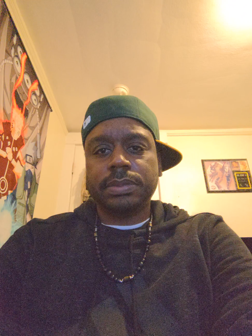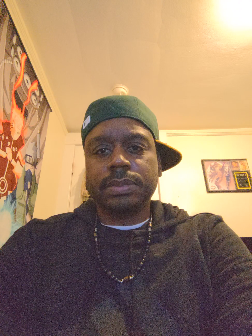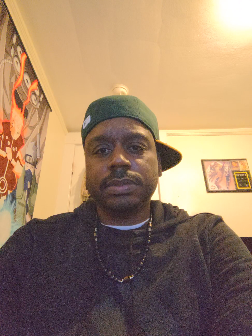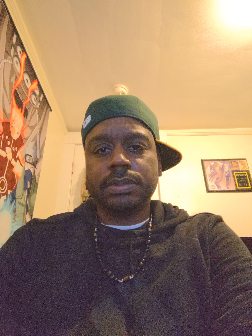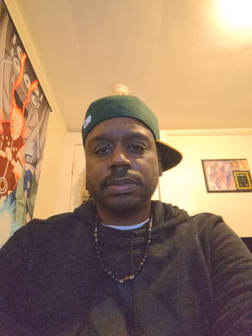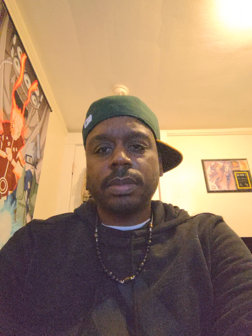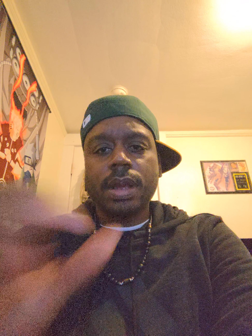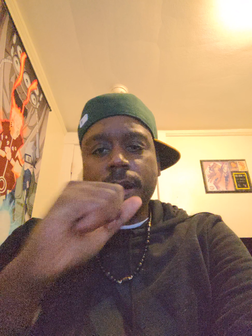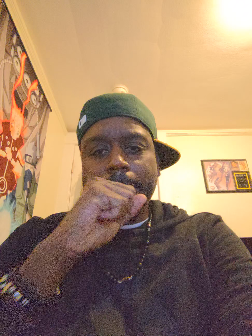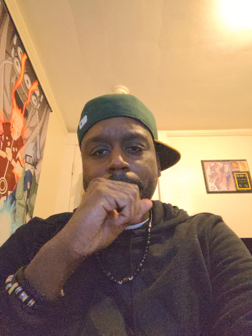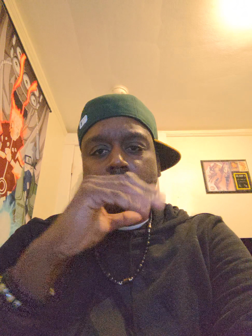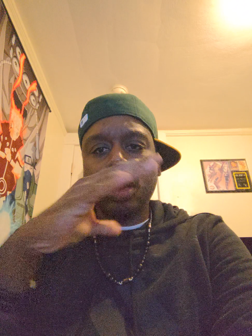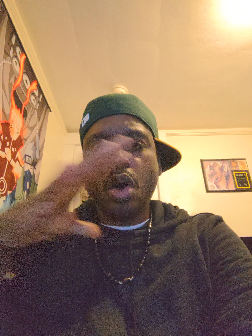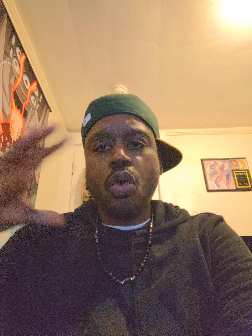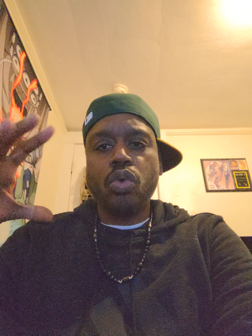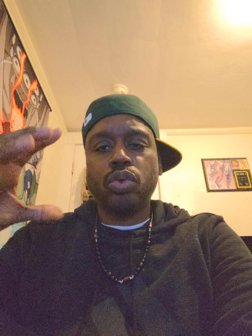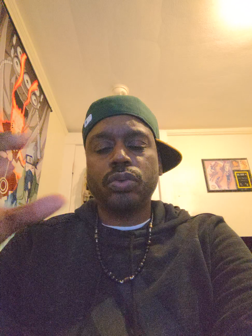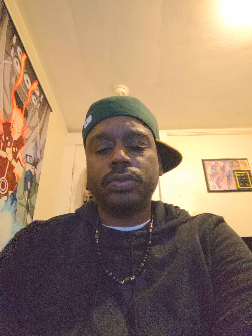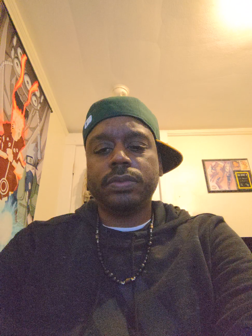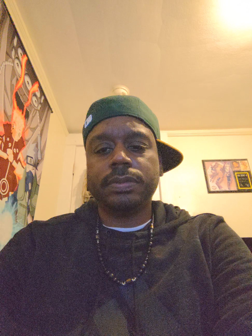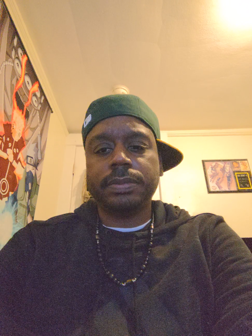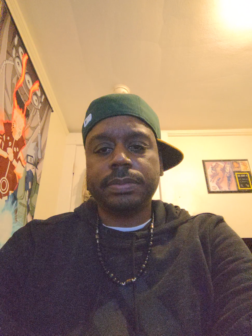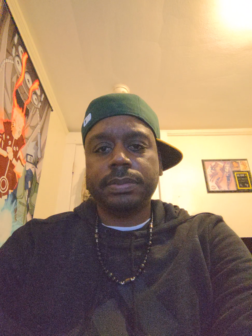balloon